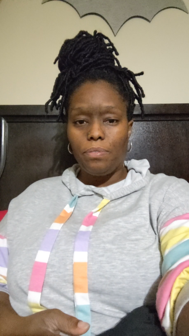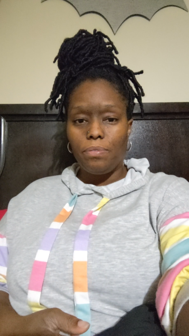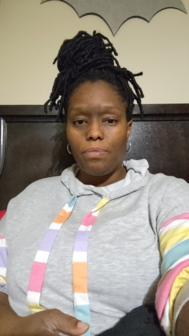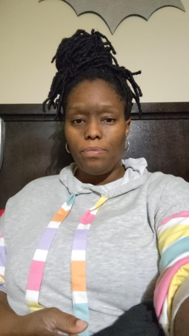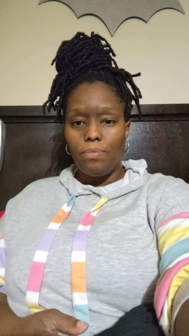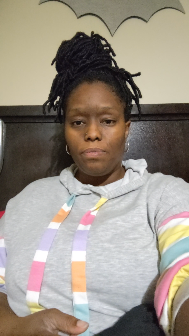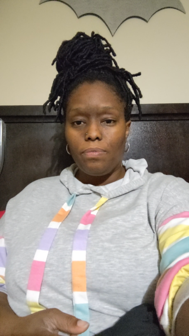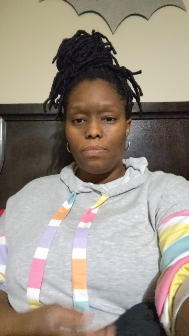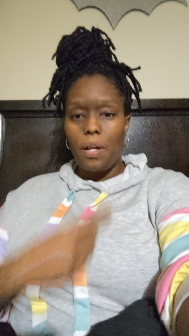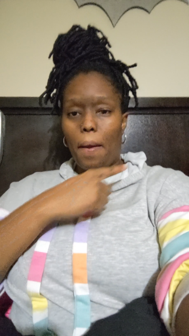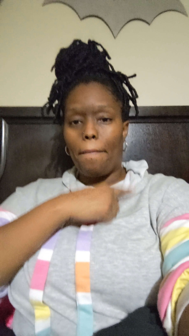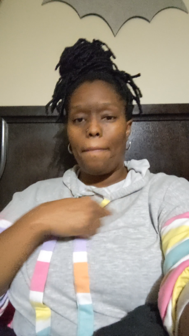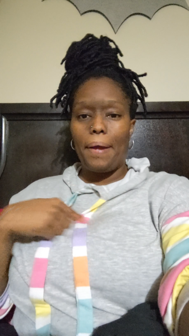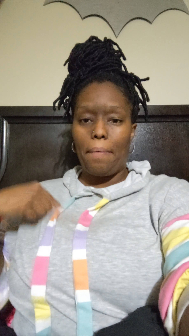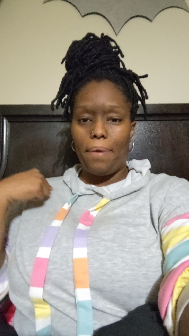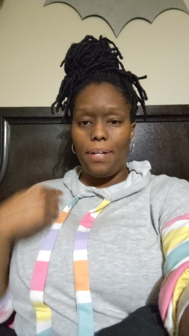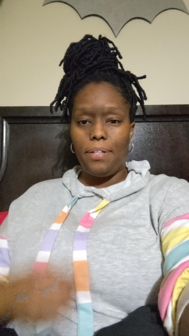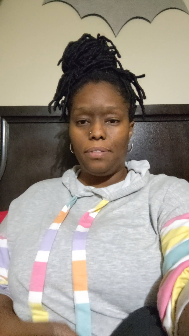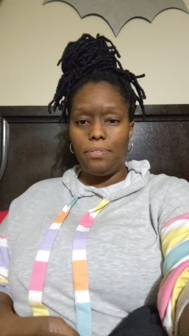bib